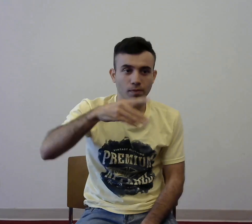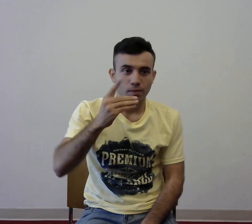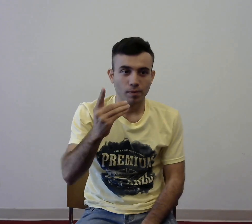Ə